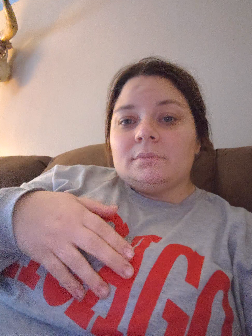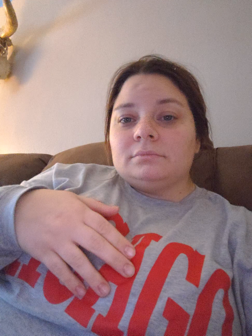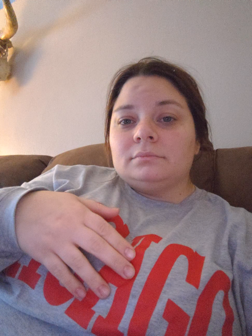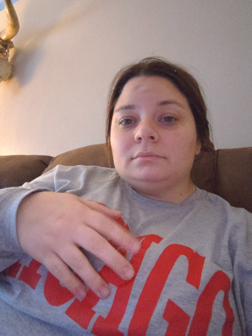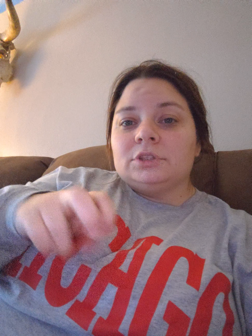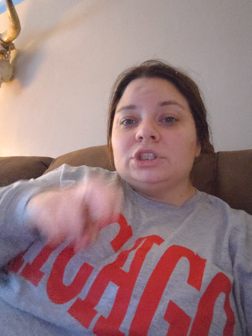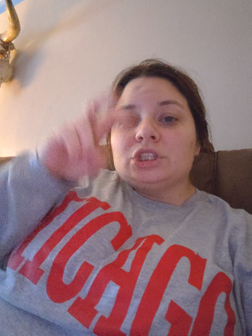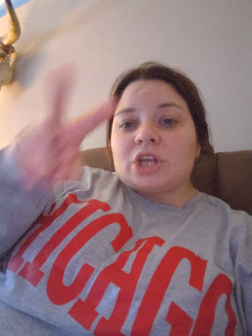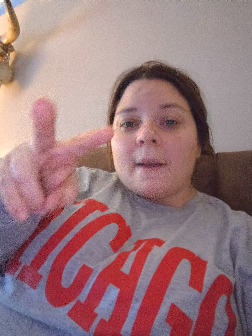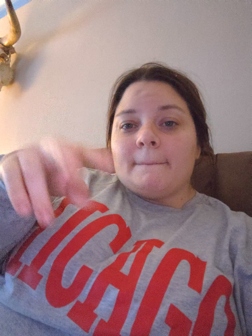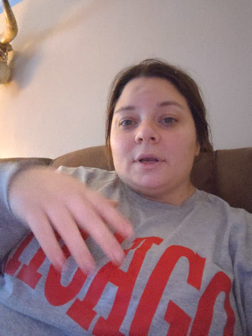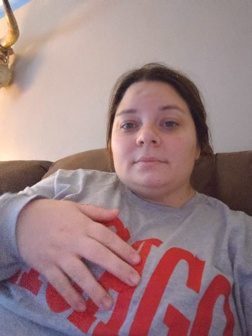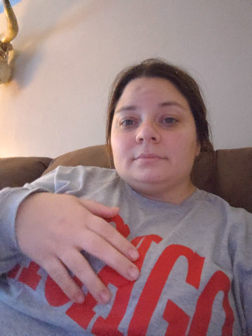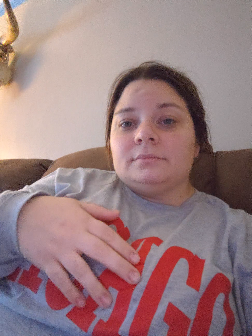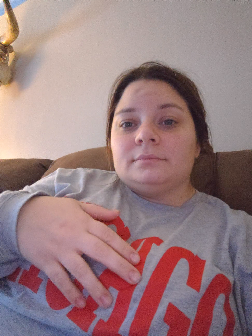jump